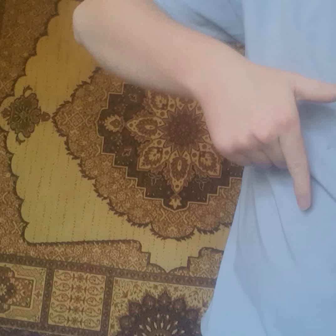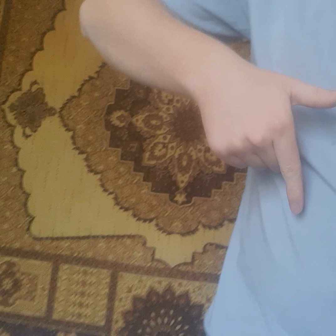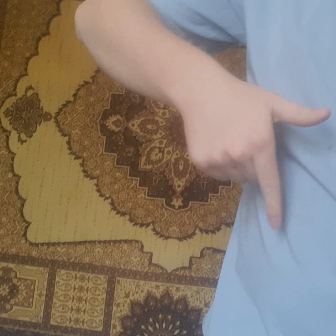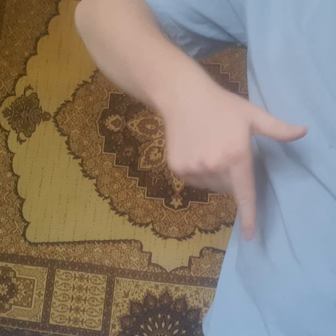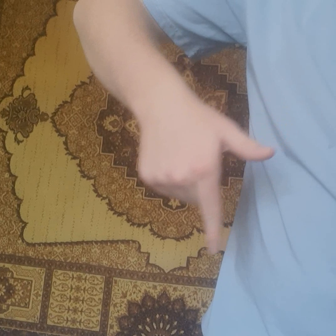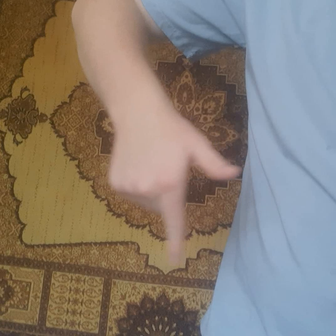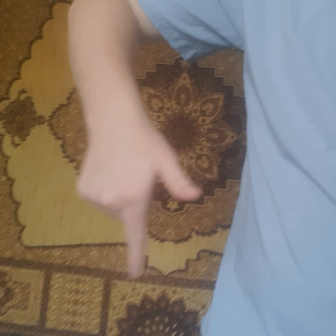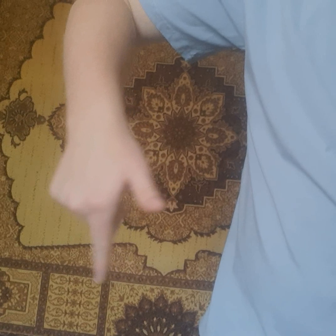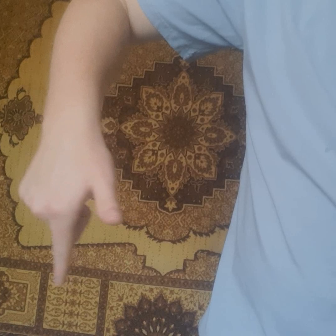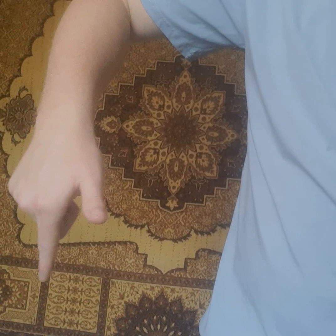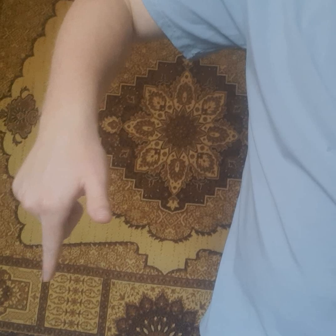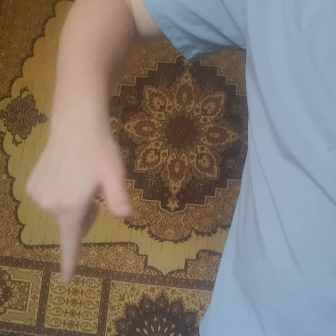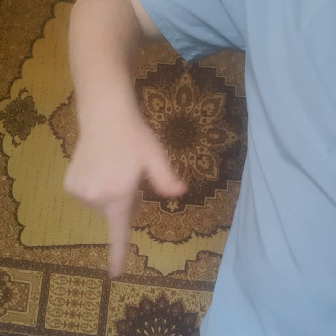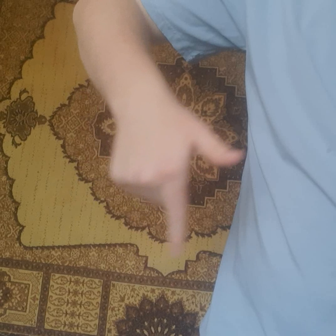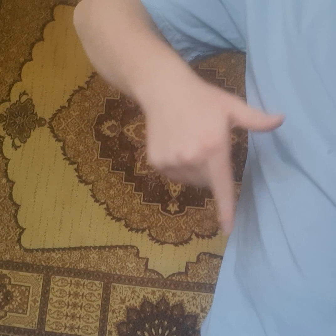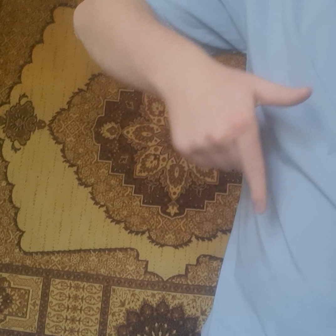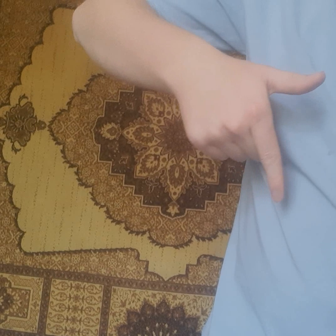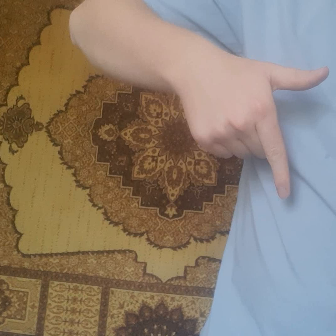Ґ